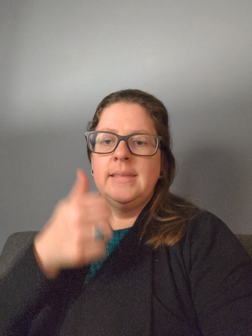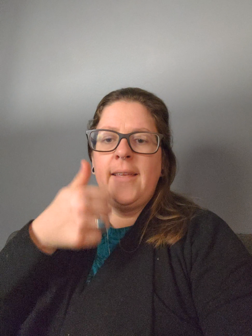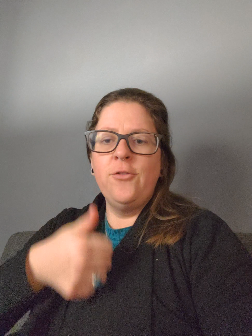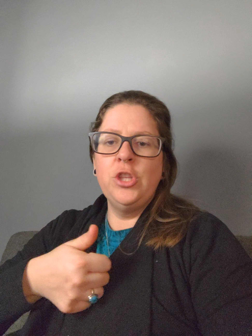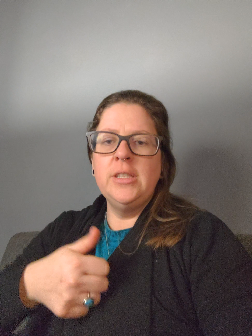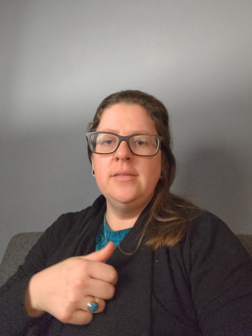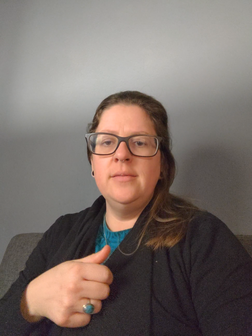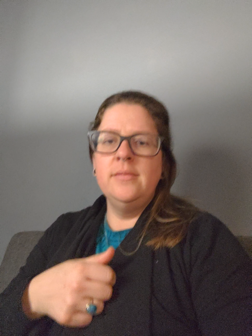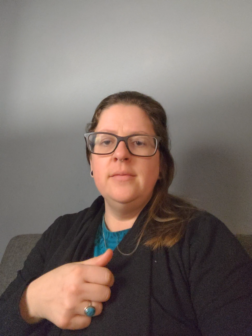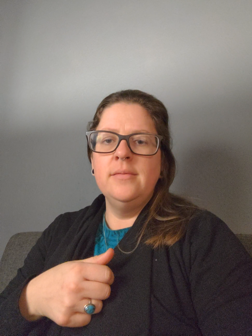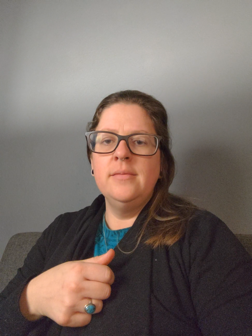every